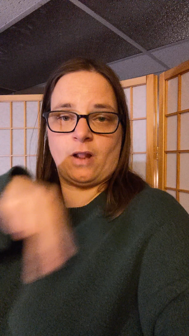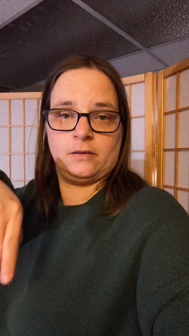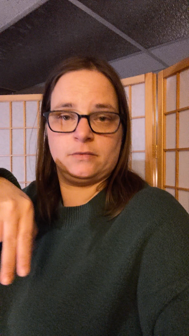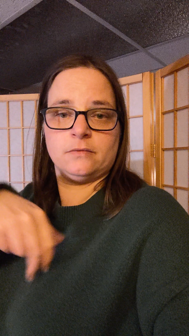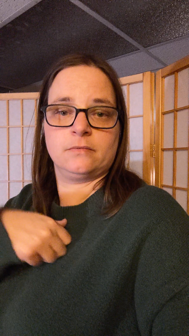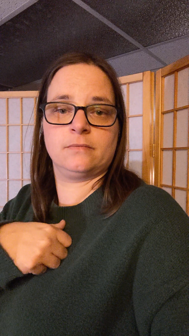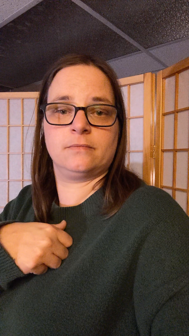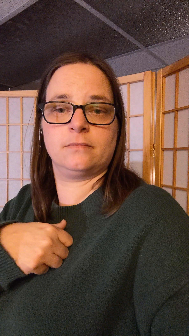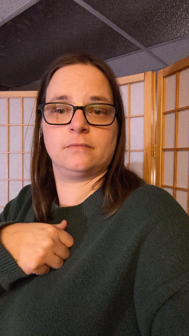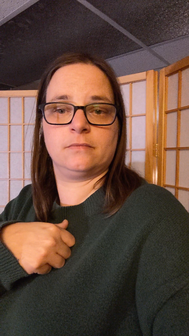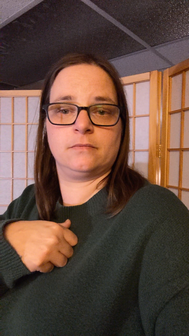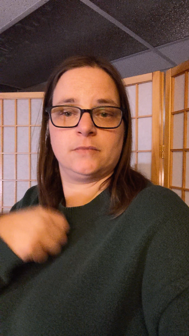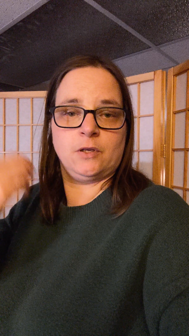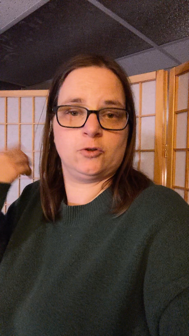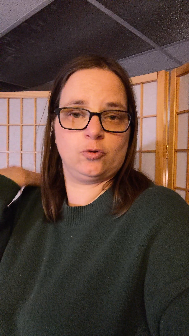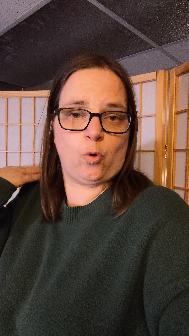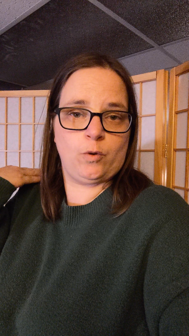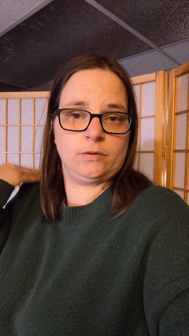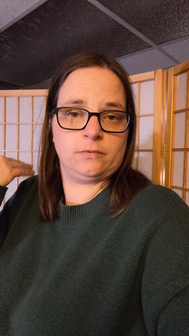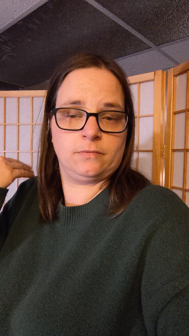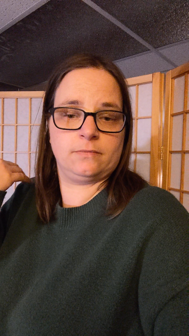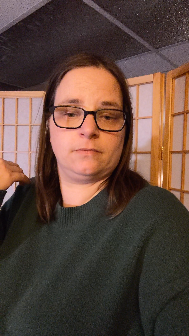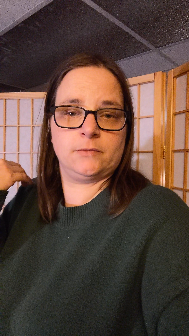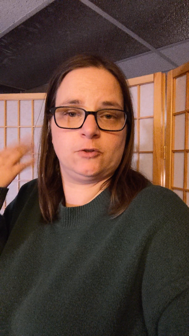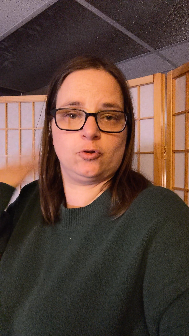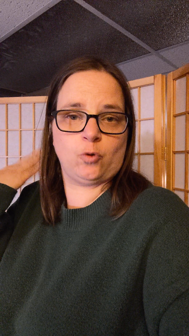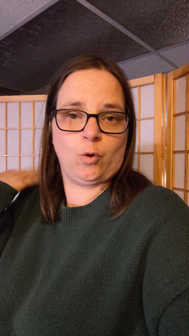shoulder